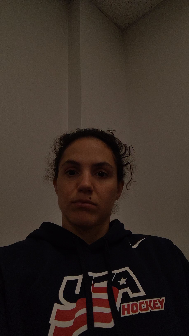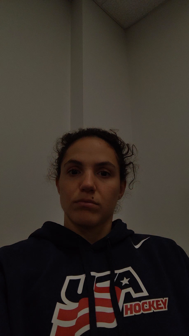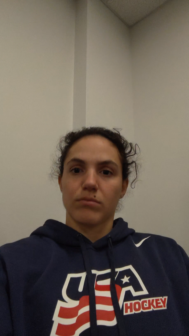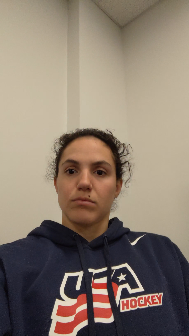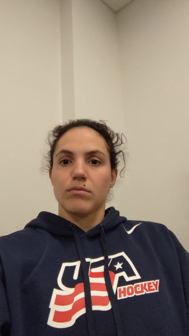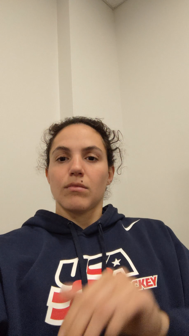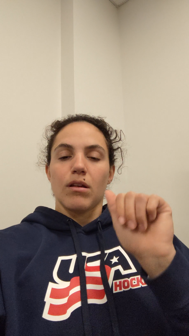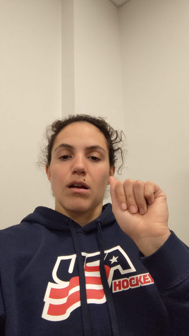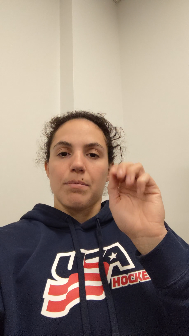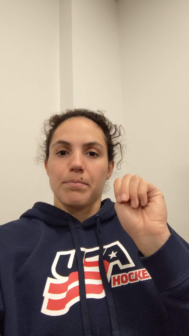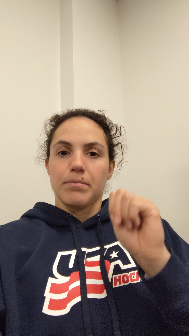am